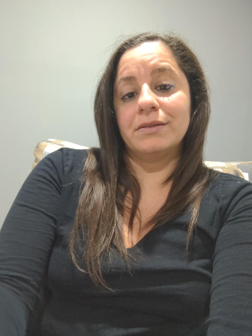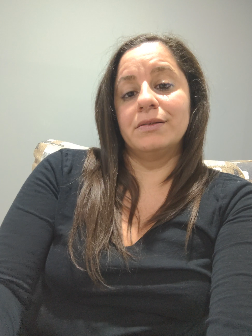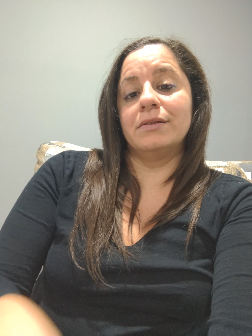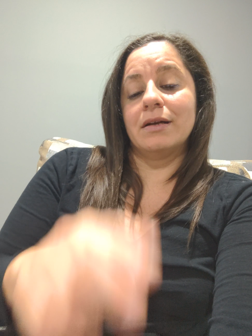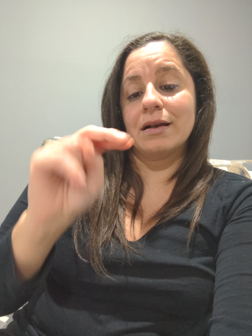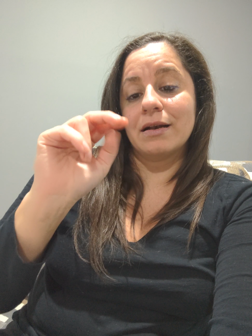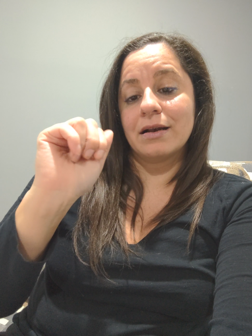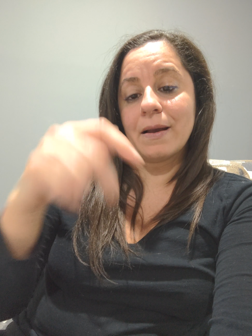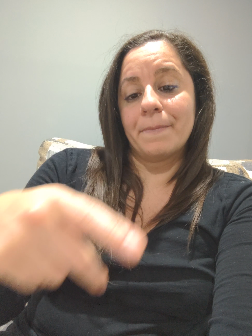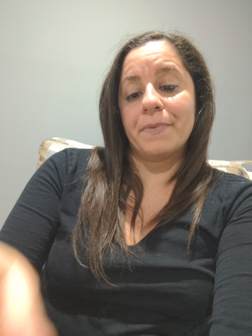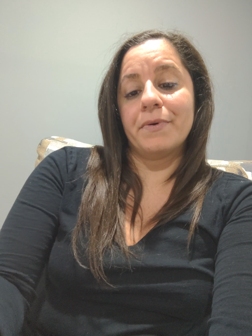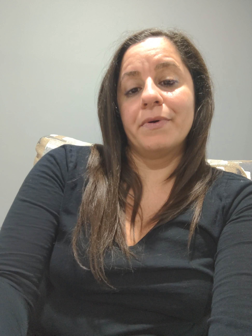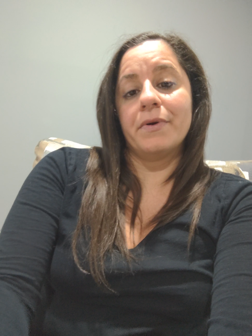nap